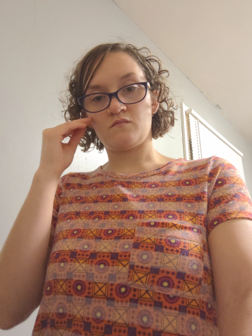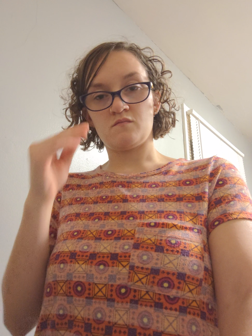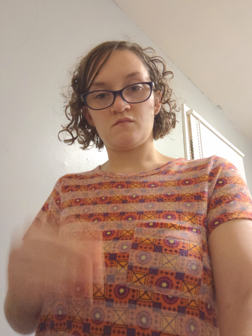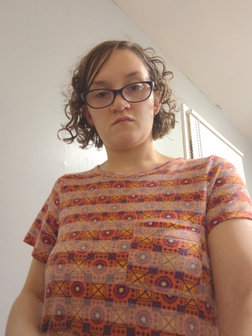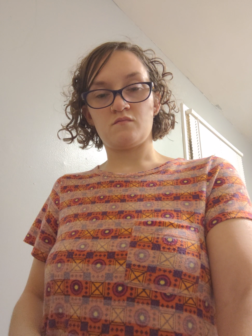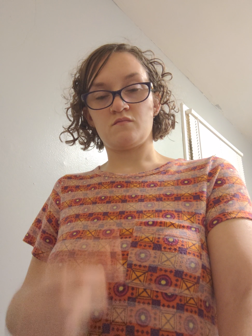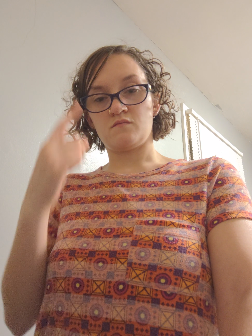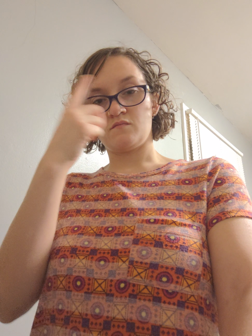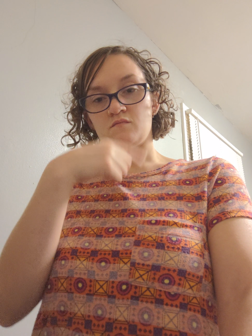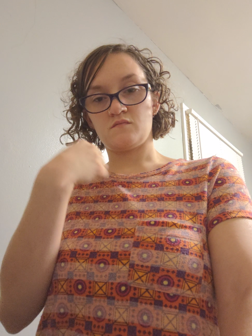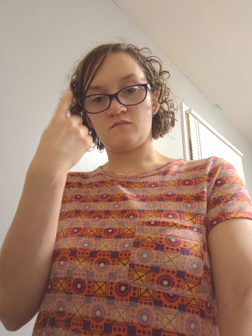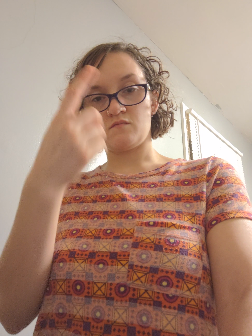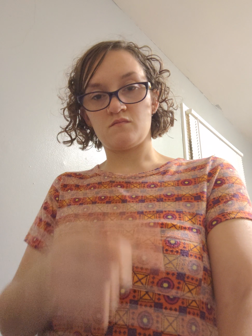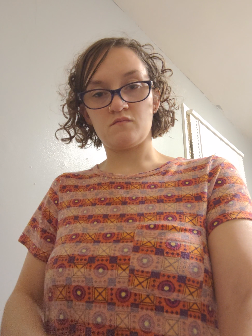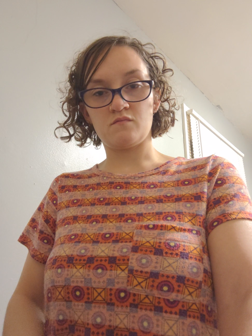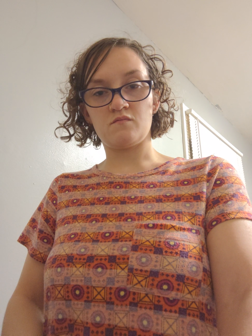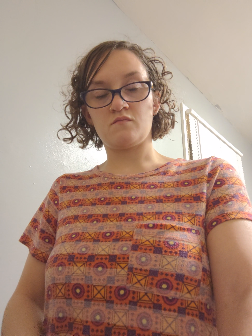face